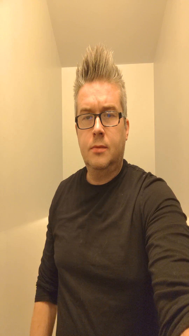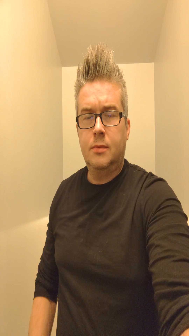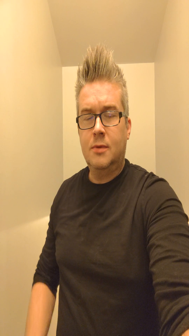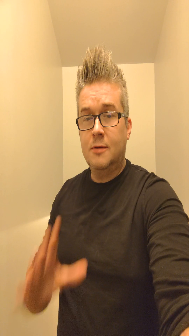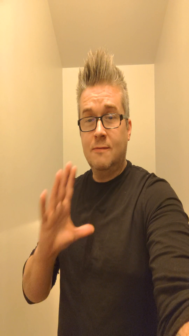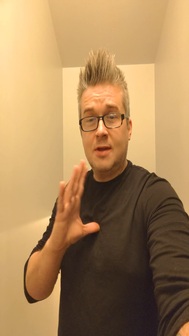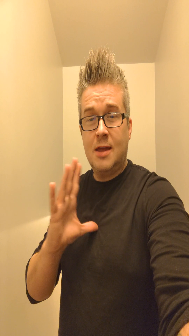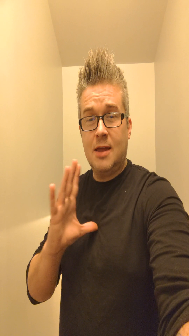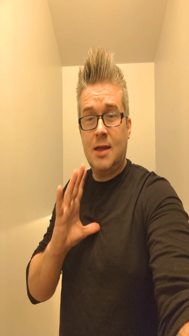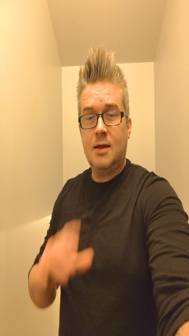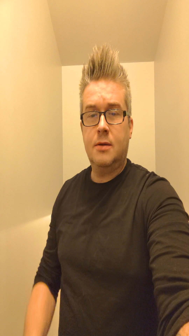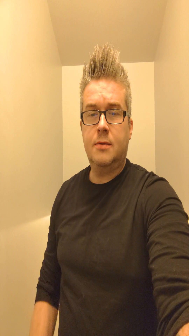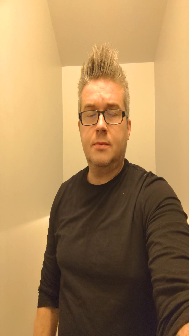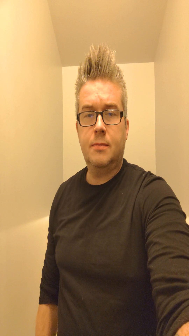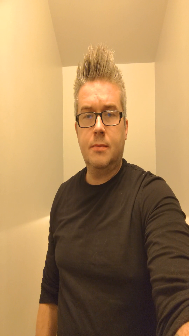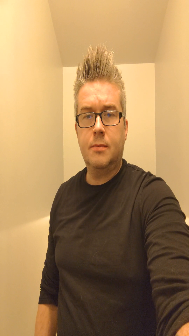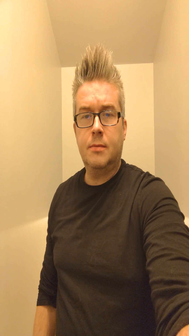fine